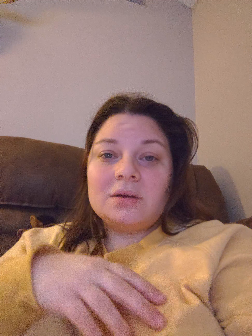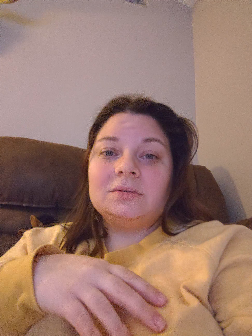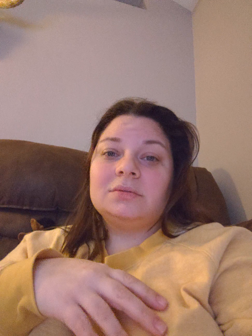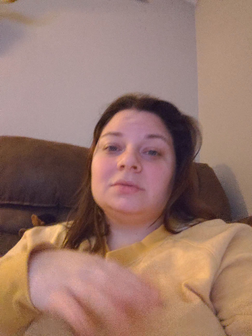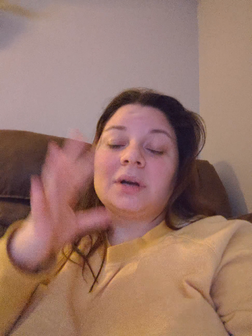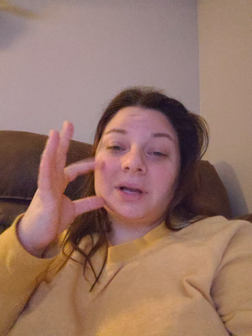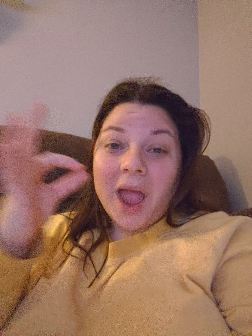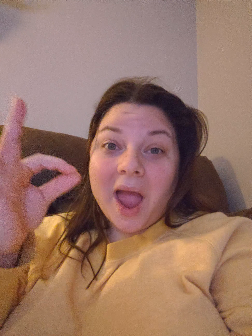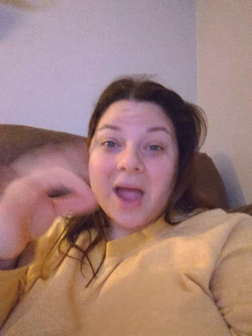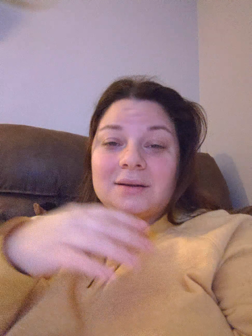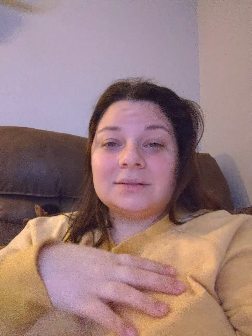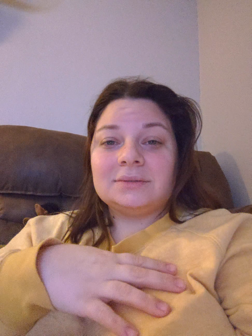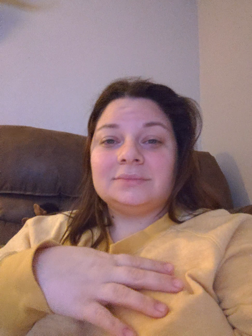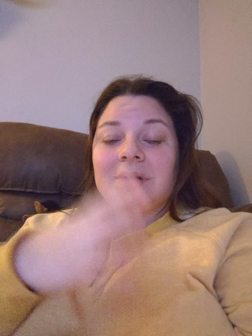cat